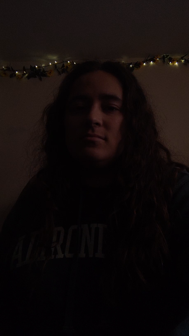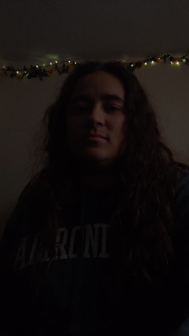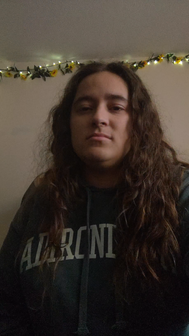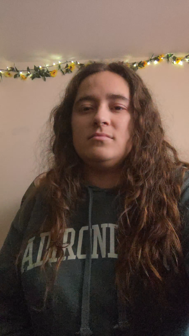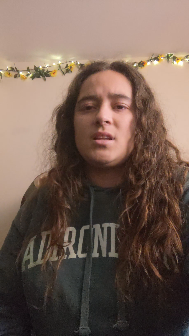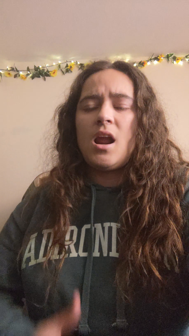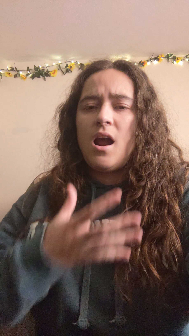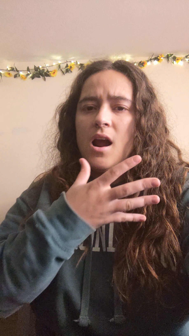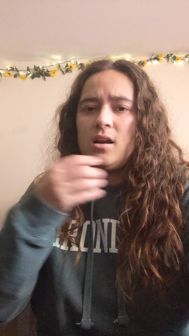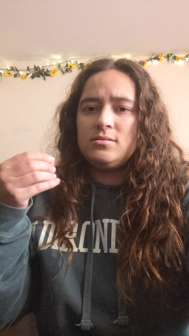and